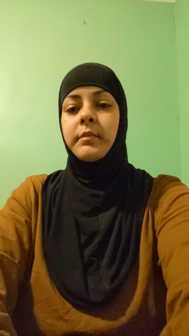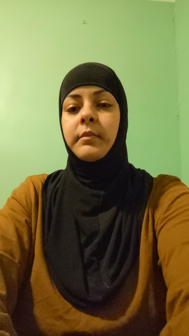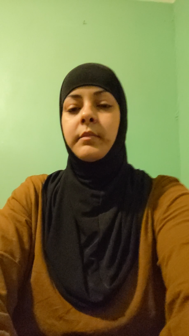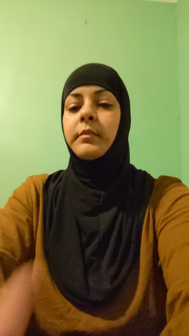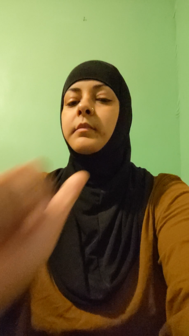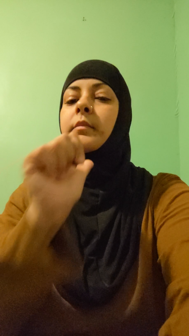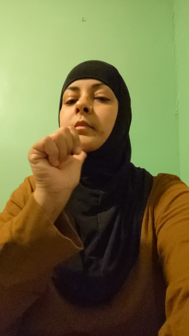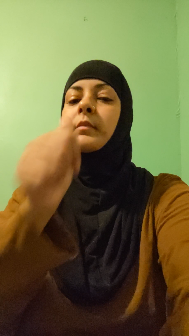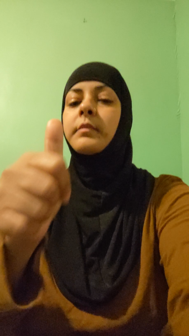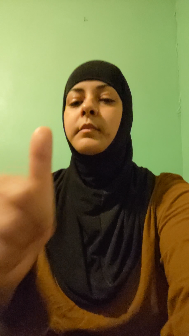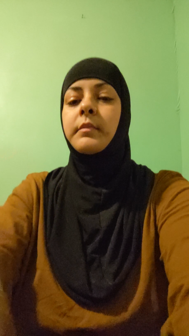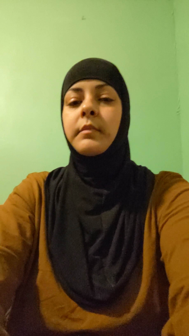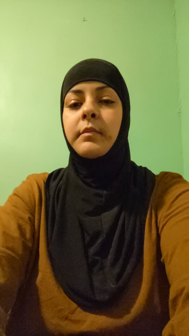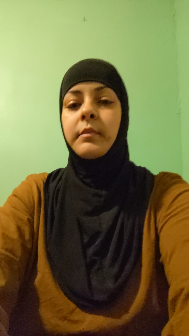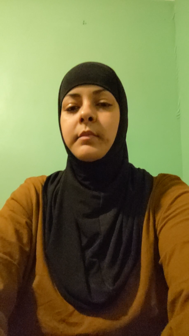don't